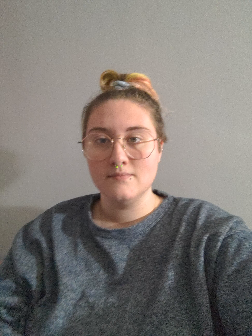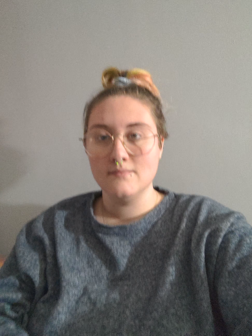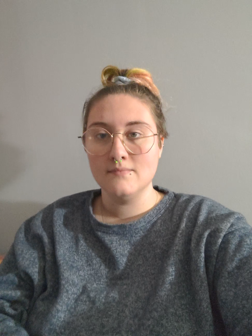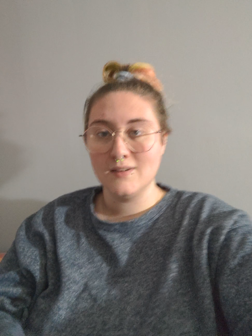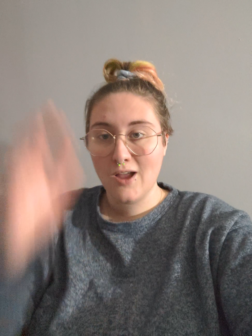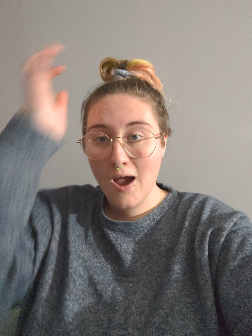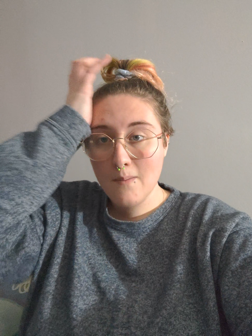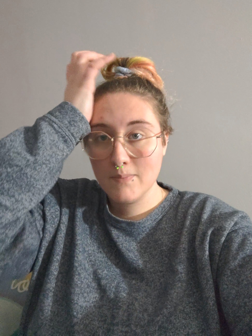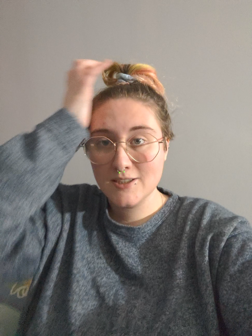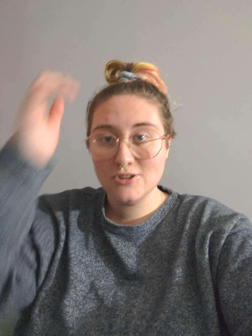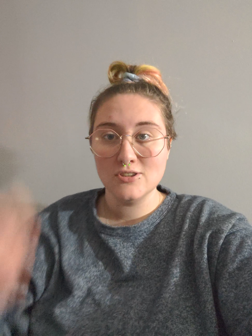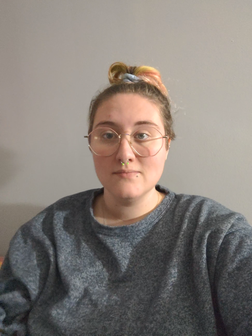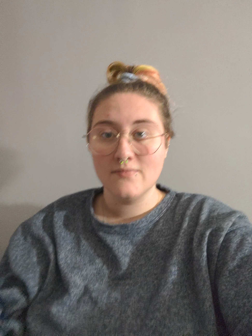garbage